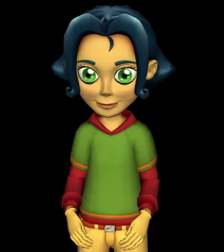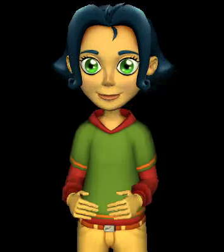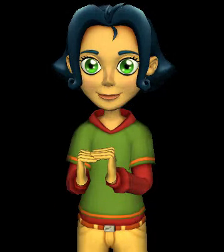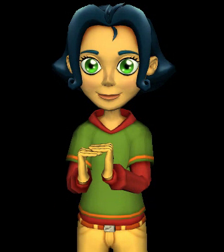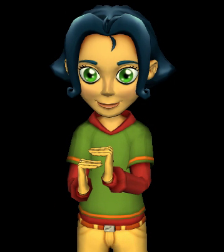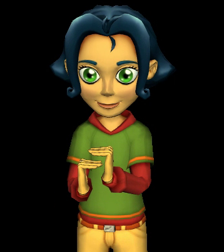تحت